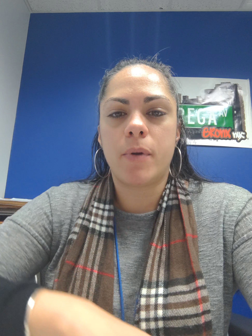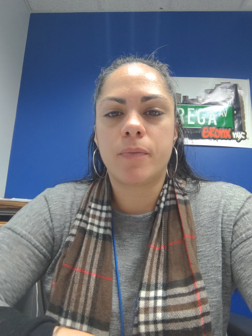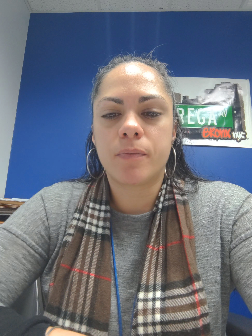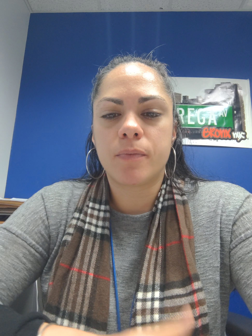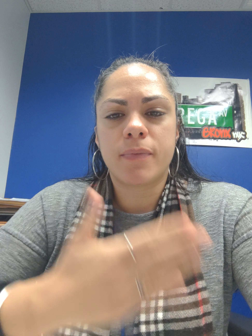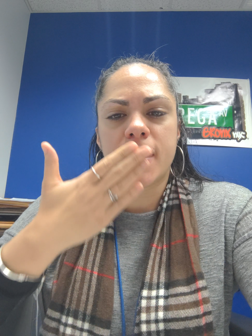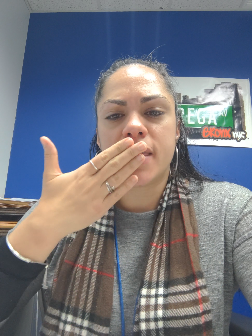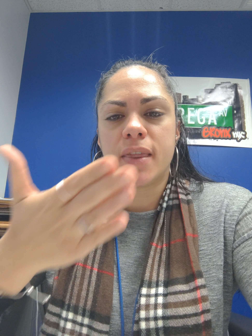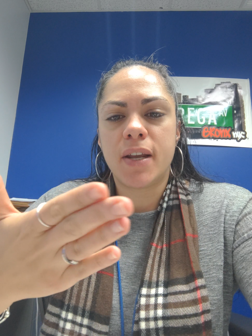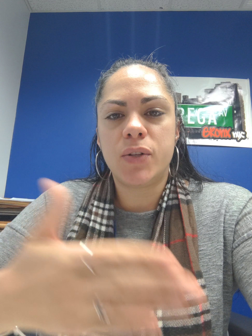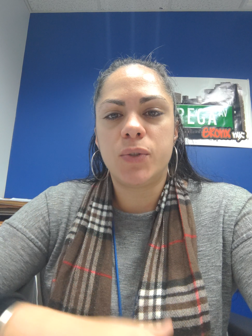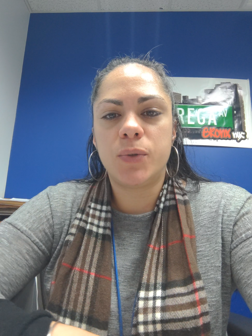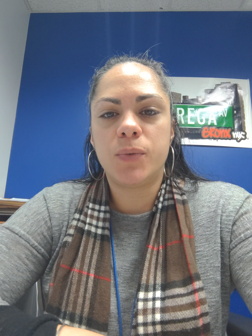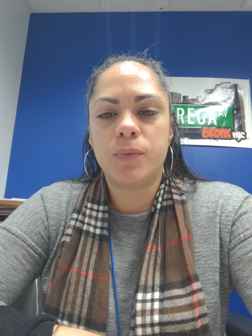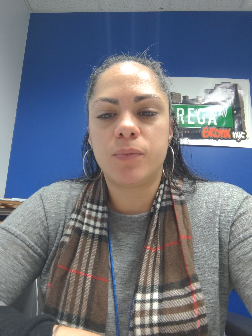thank you